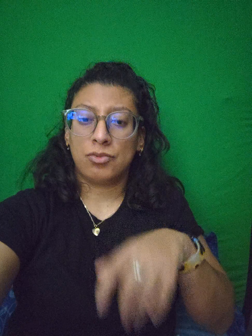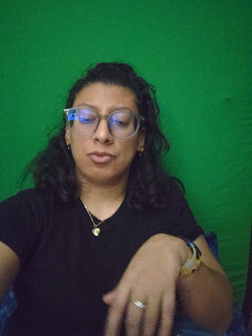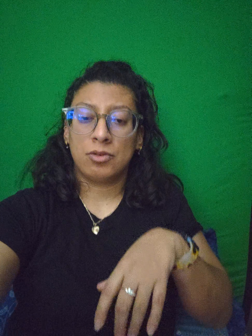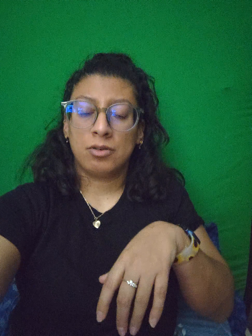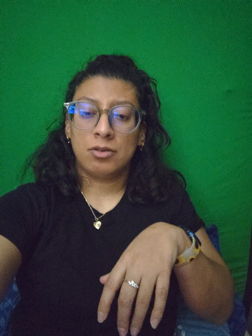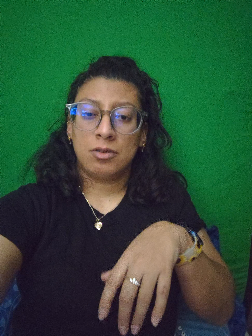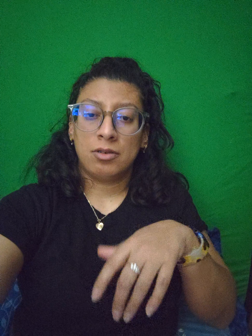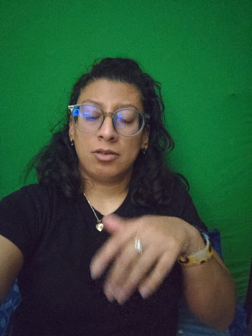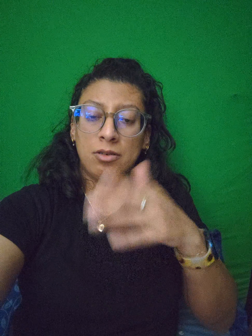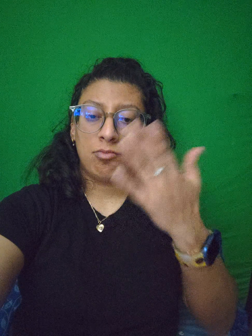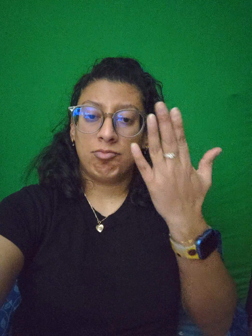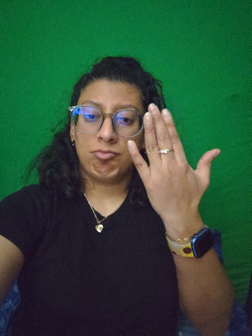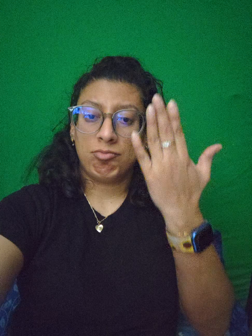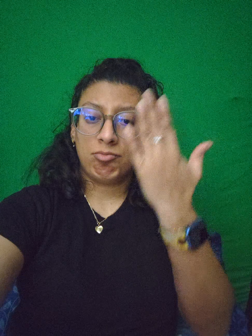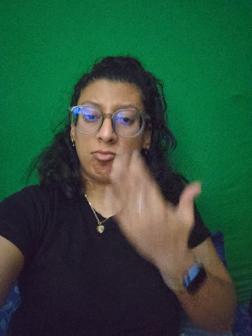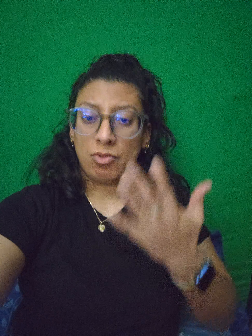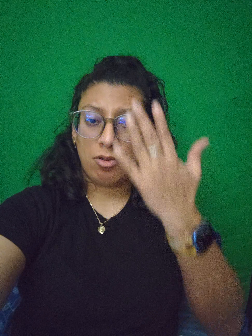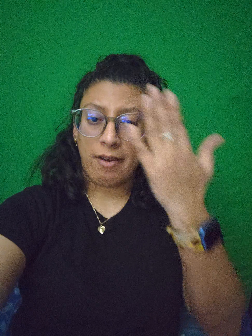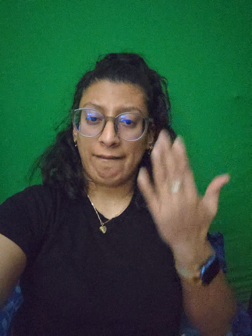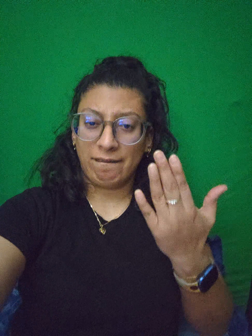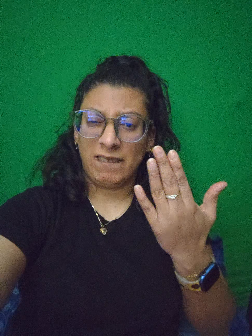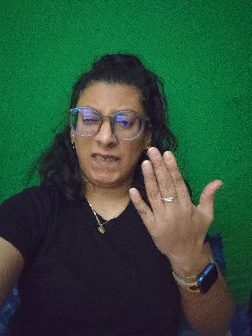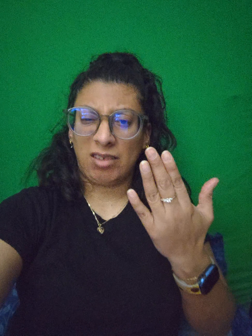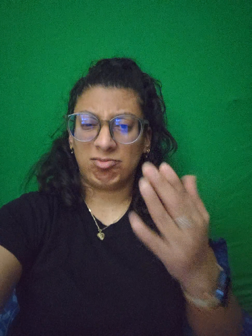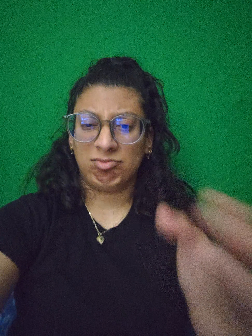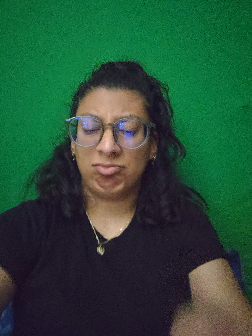mitten